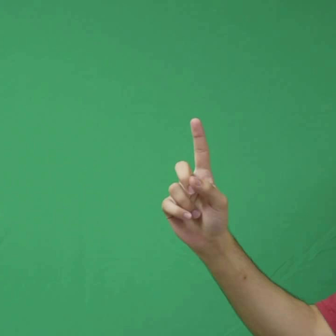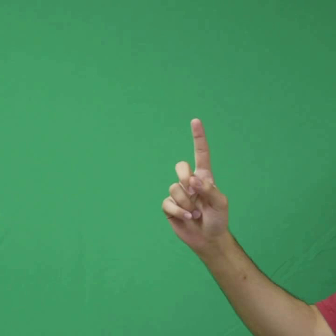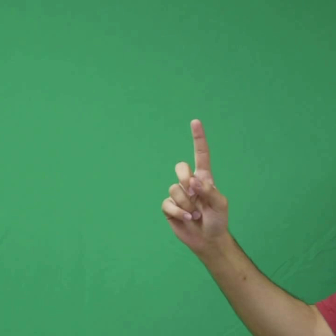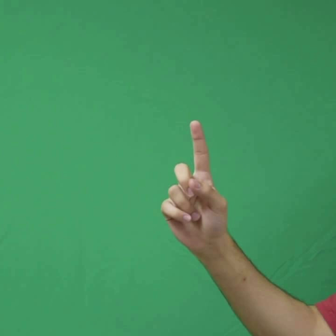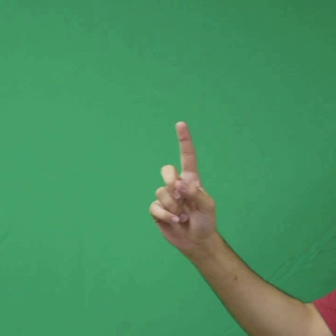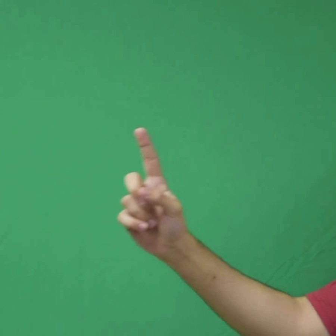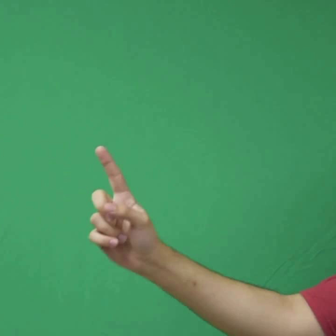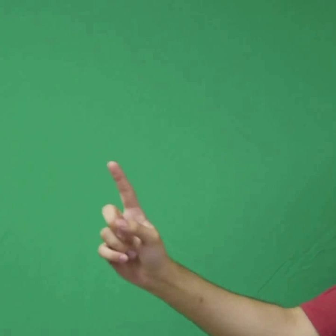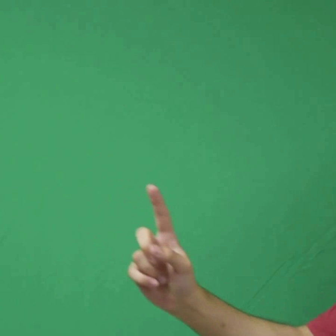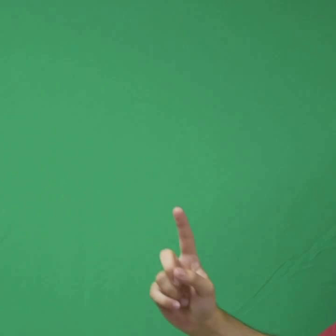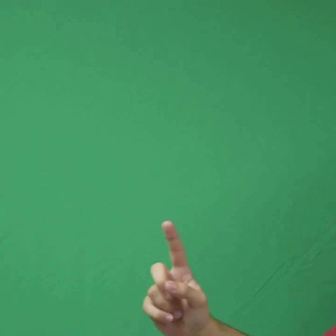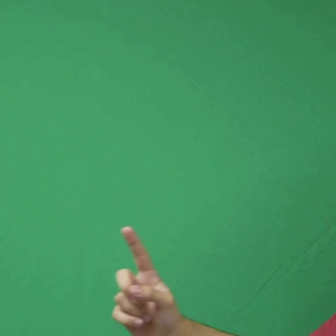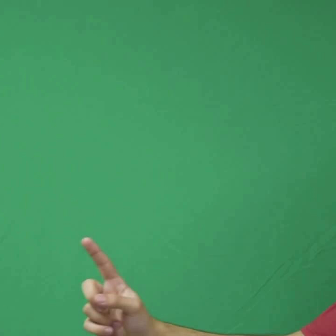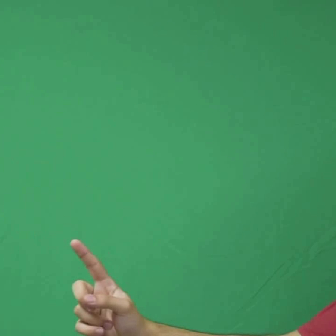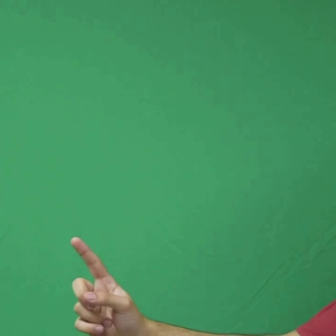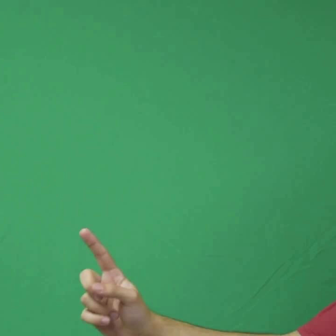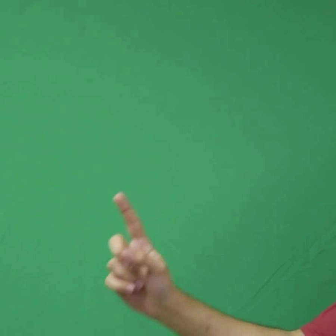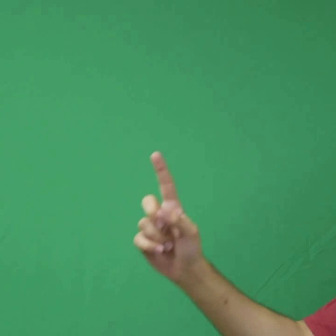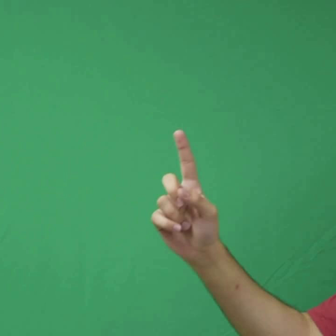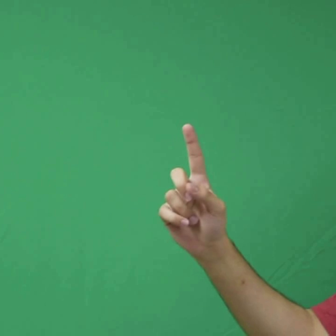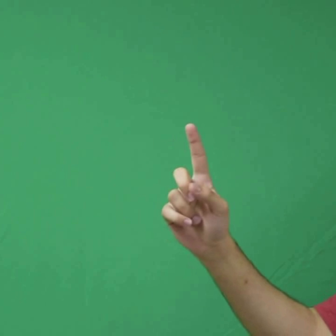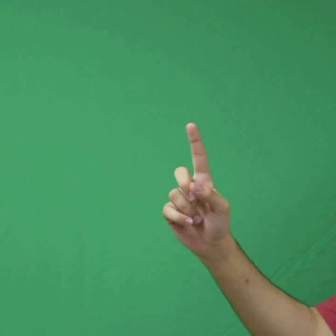Z